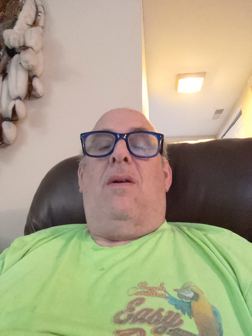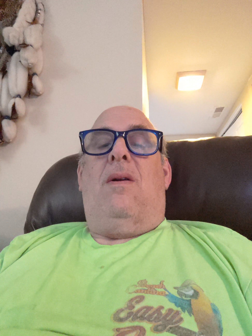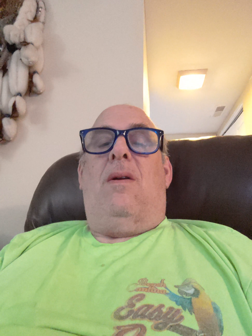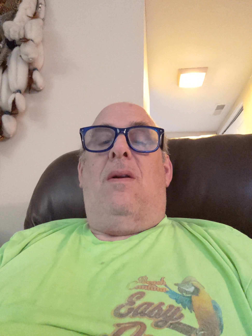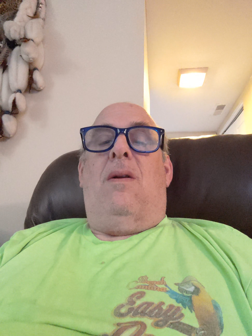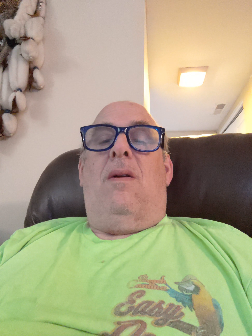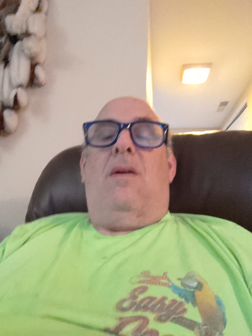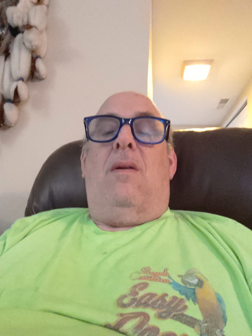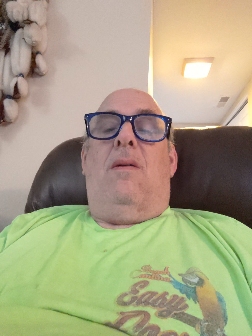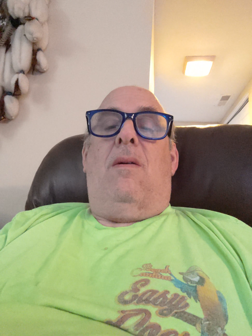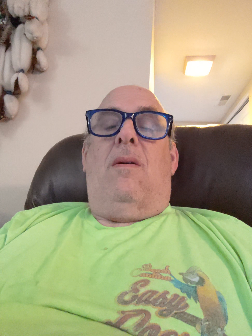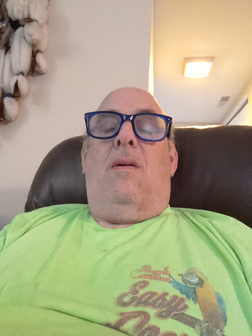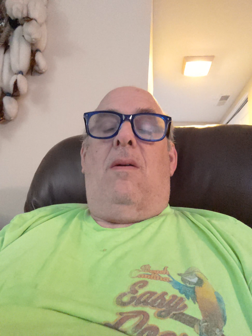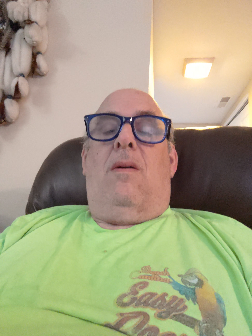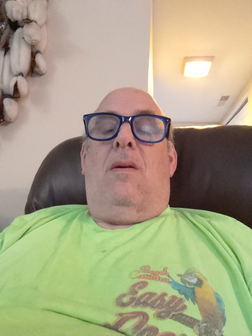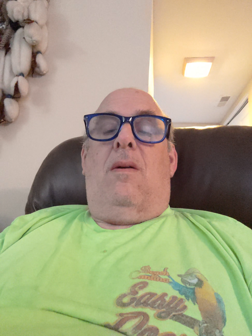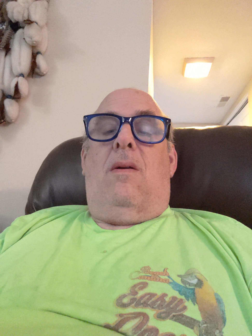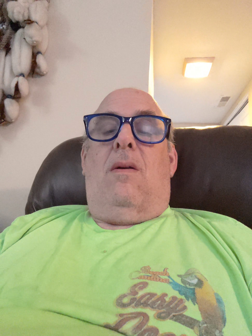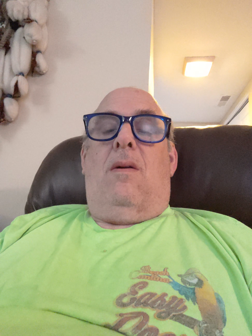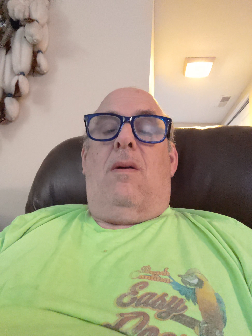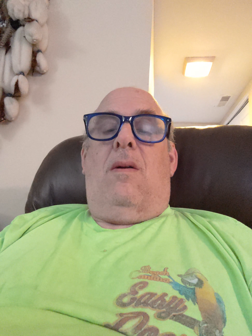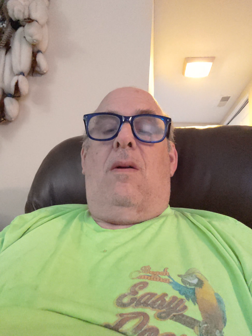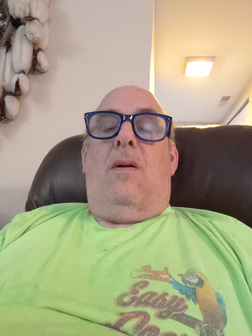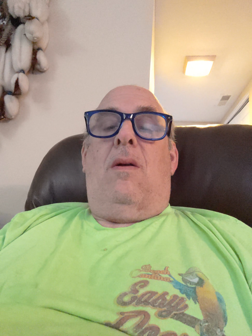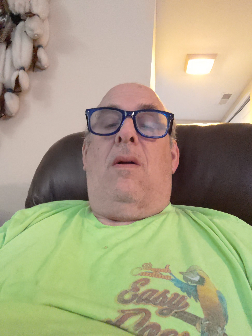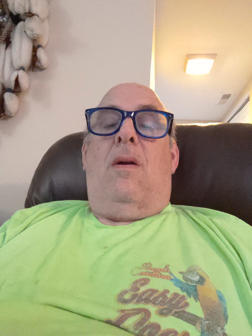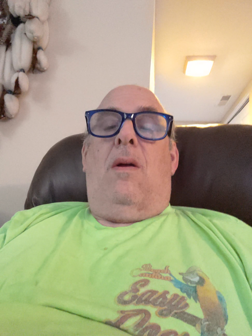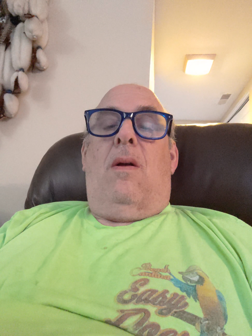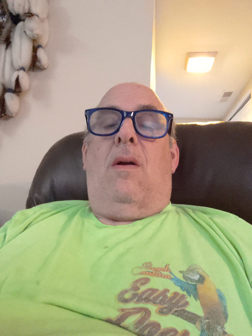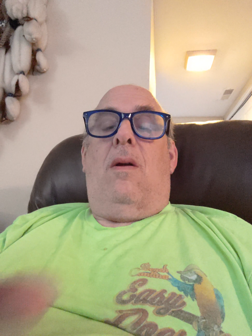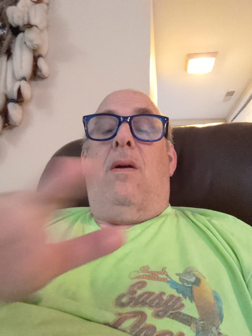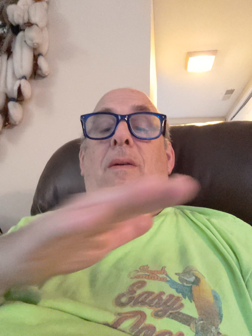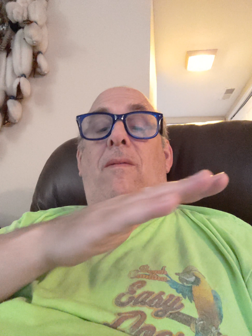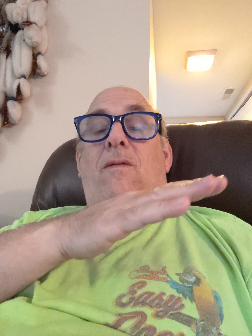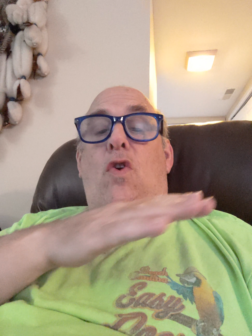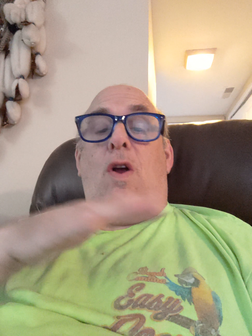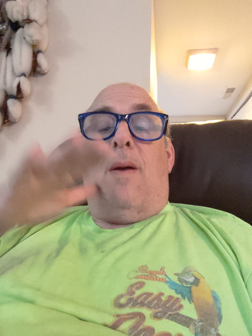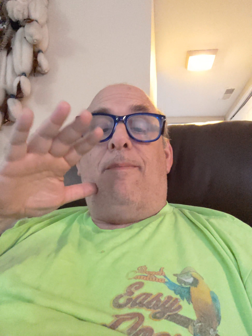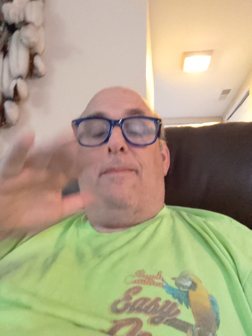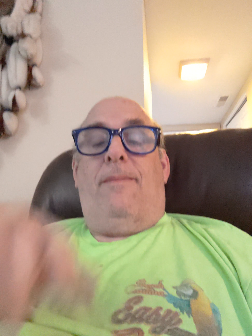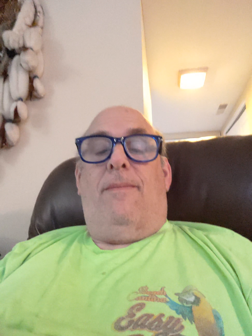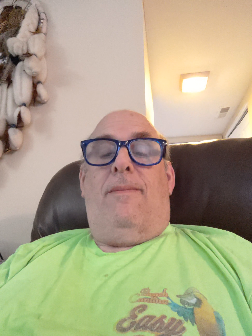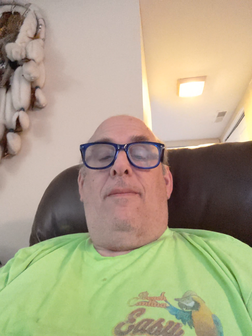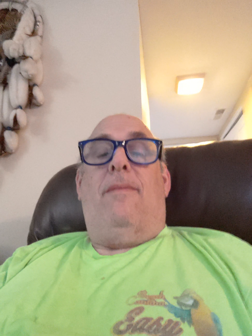farm